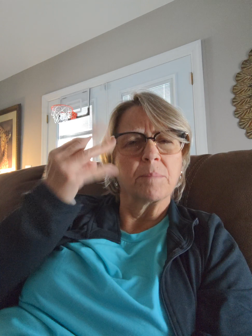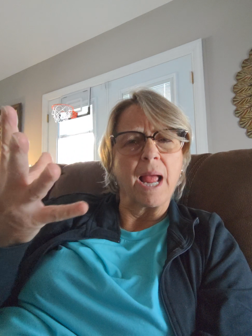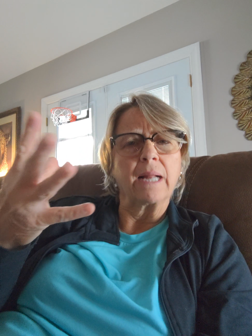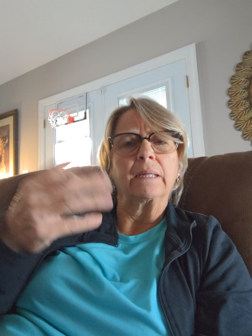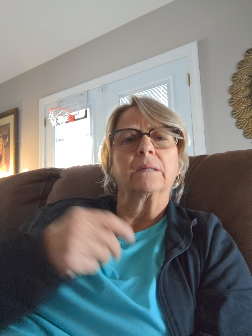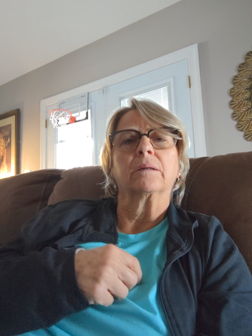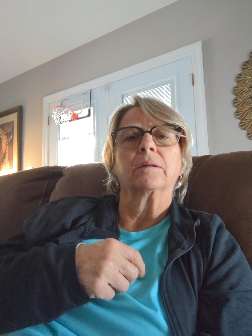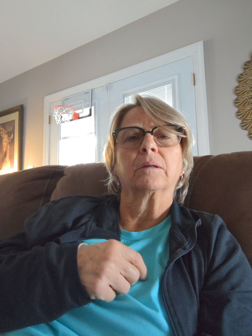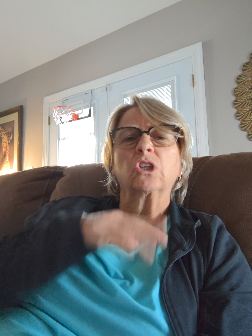many